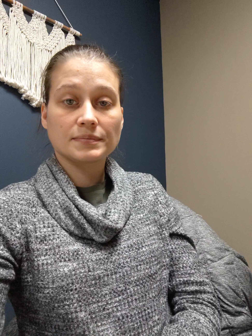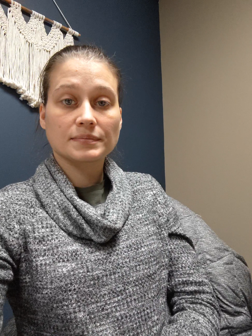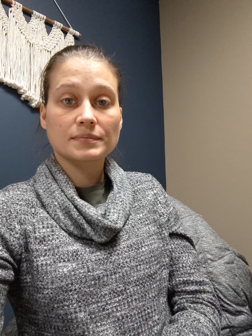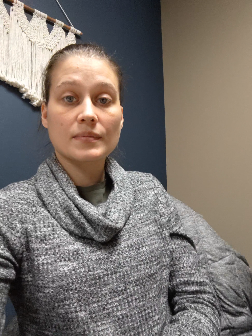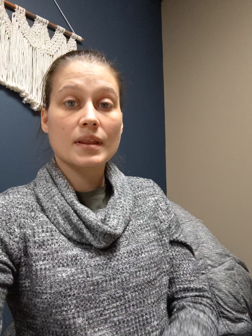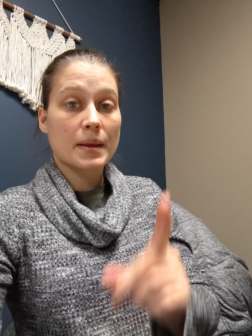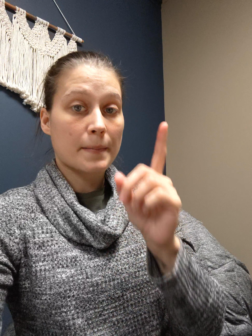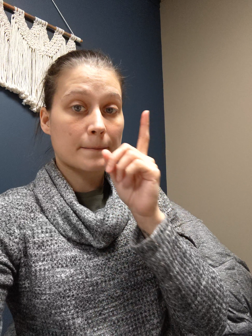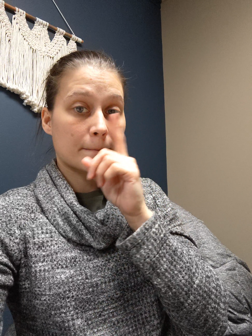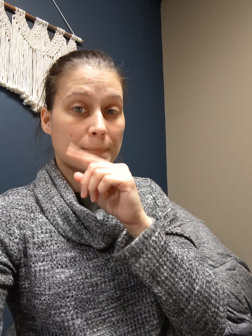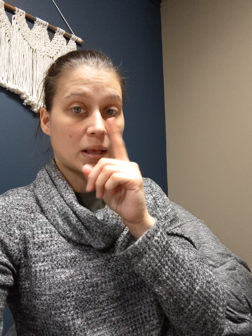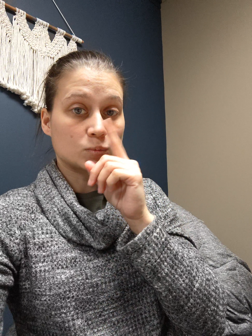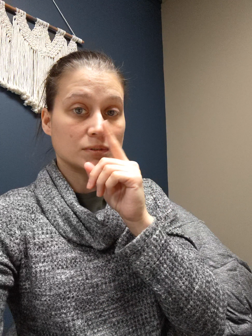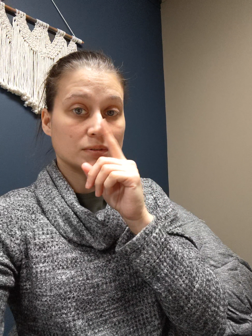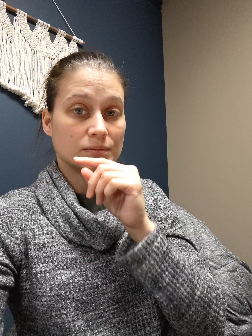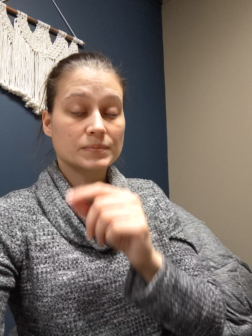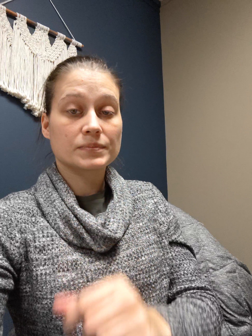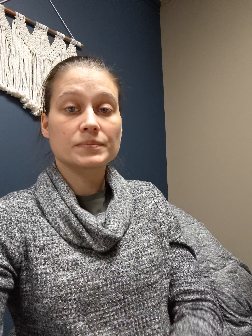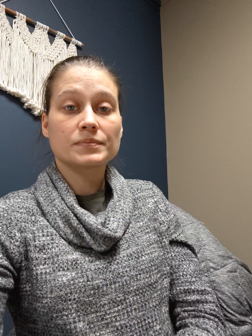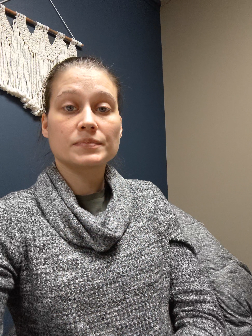mouse